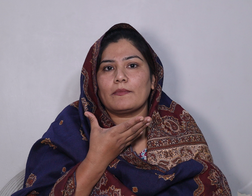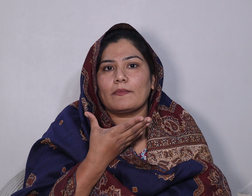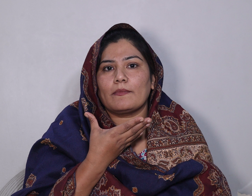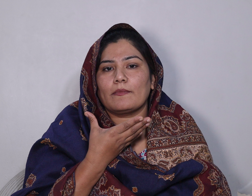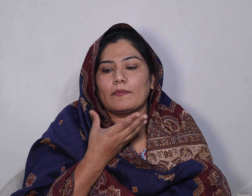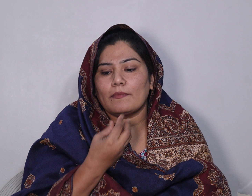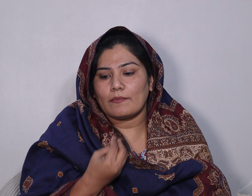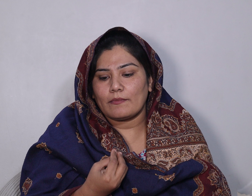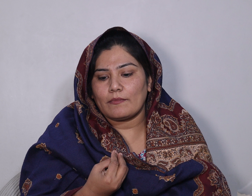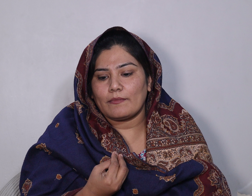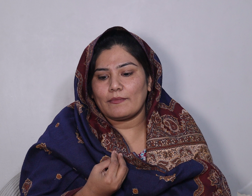sad